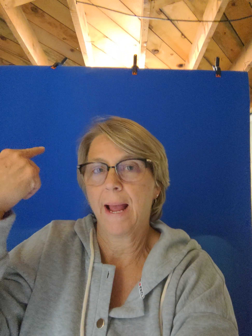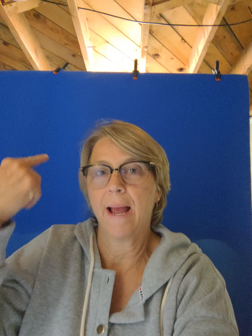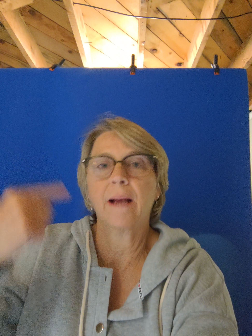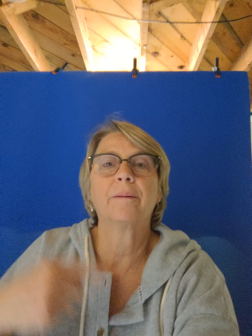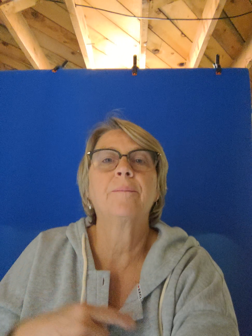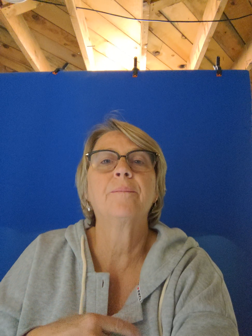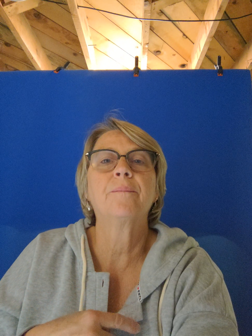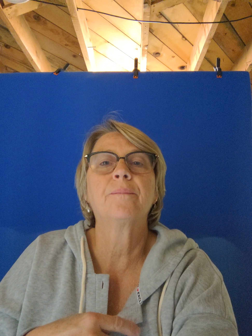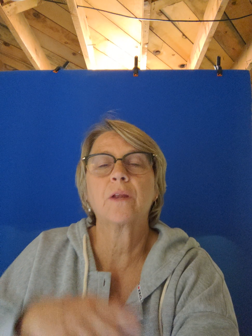black